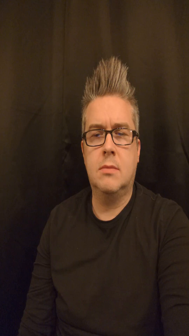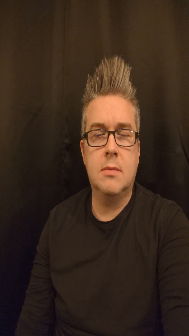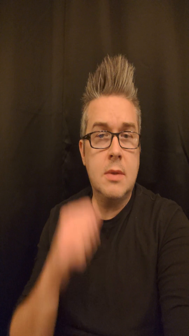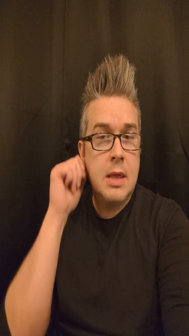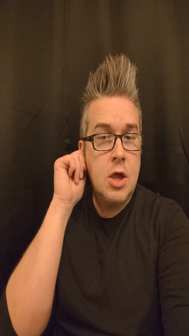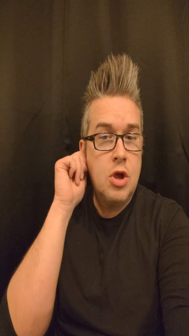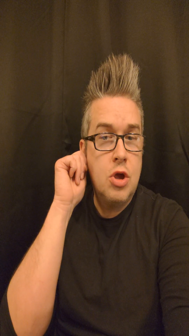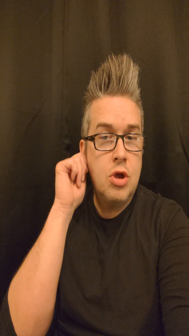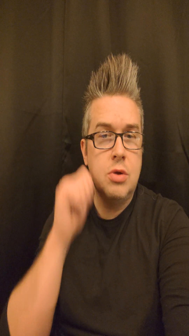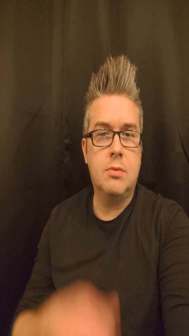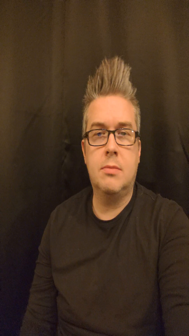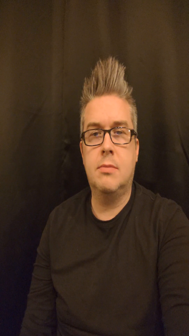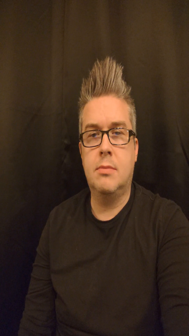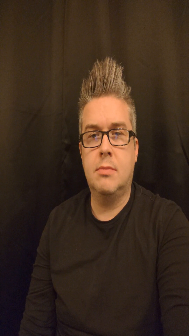ear